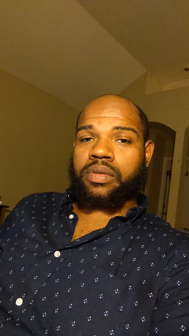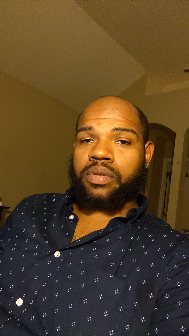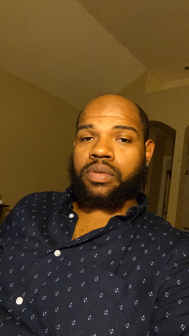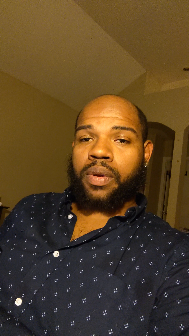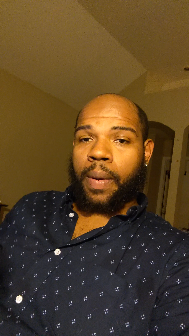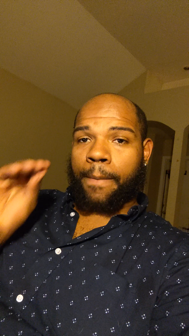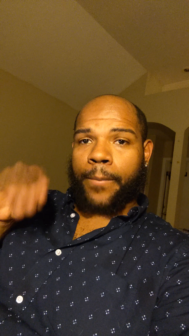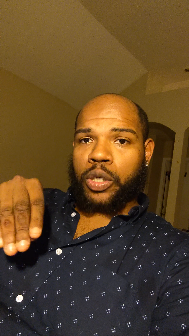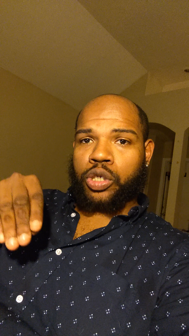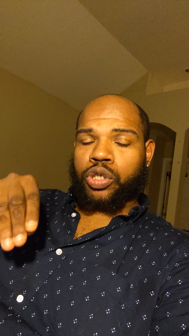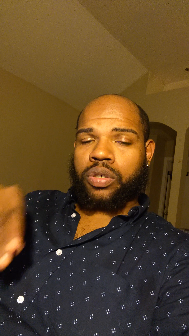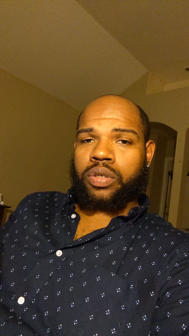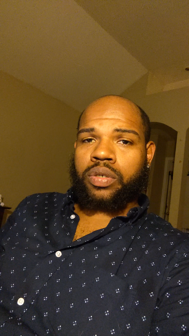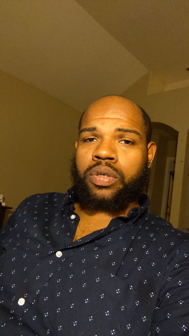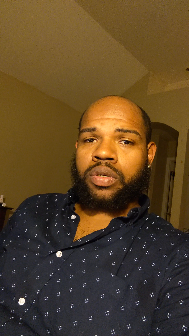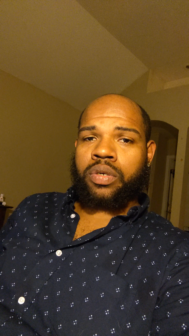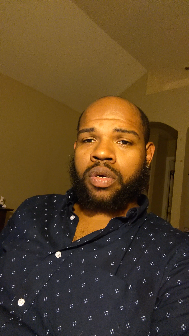put